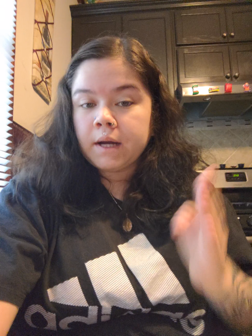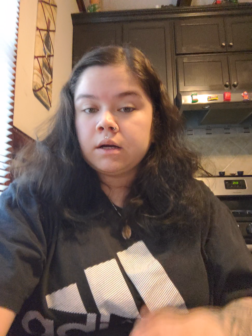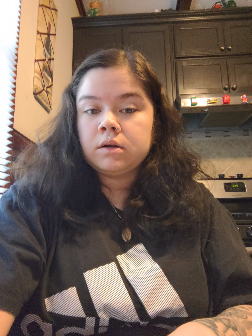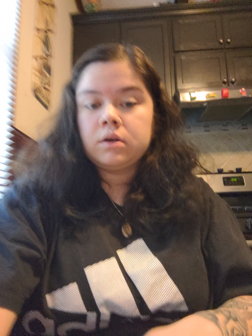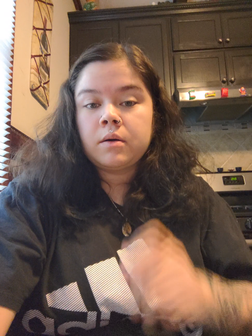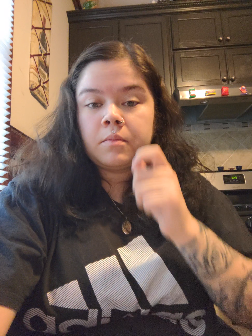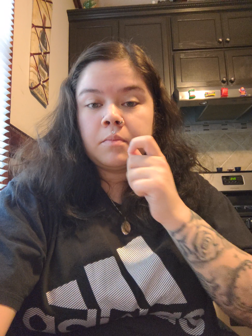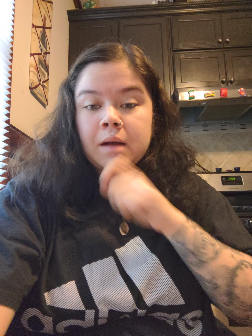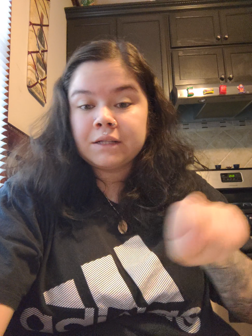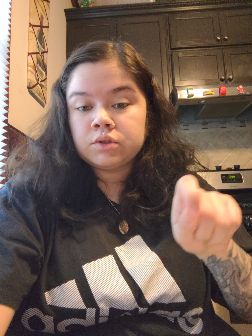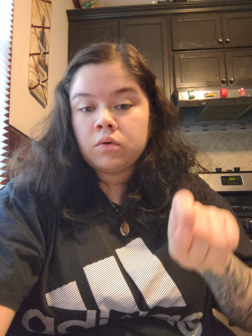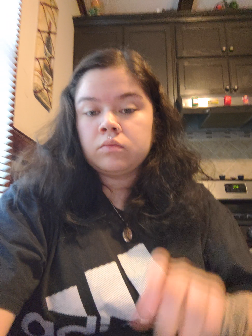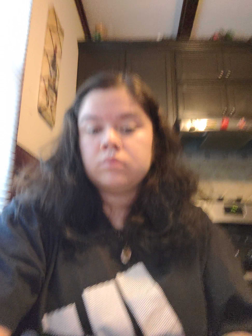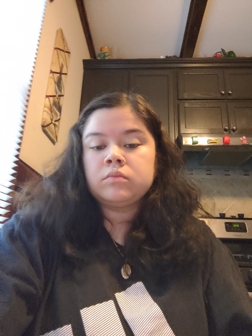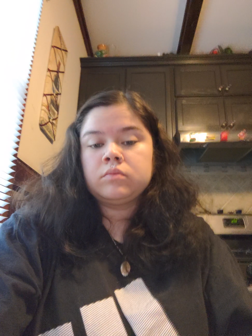pencil